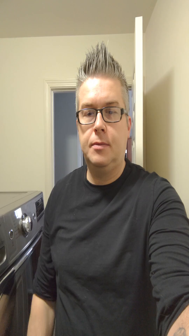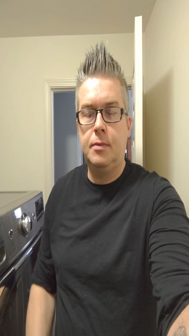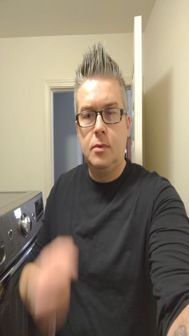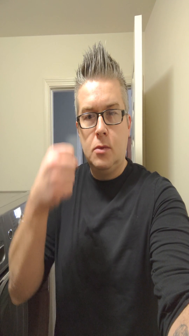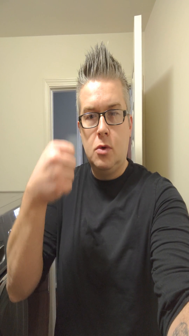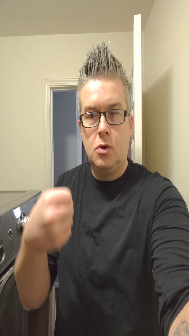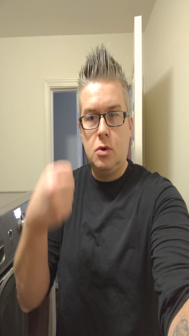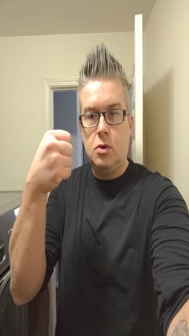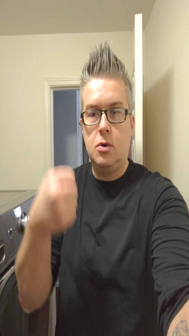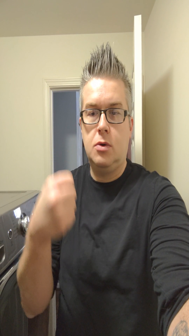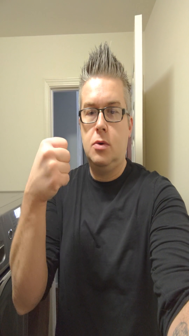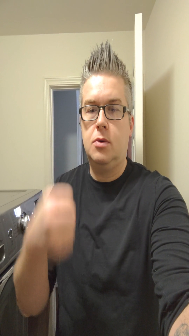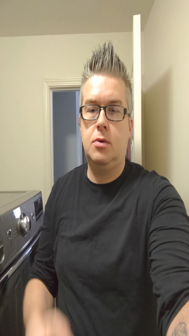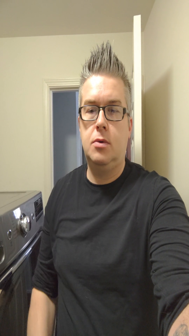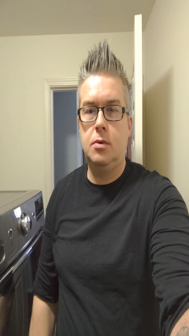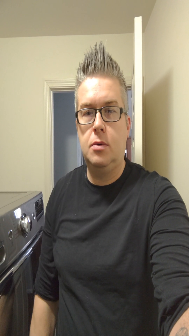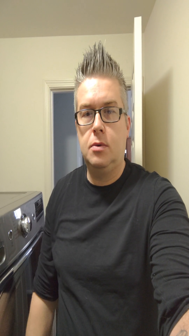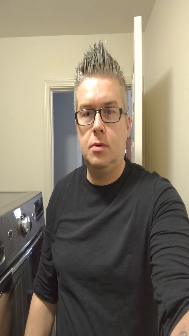car